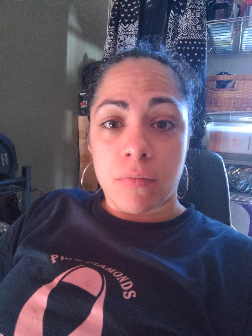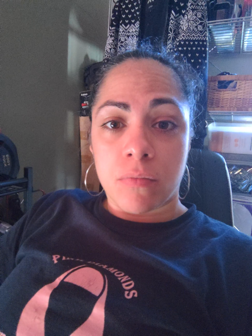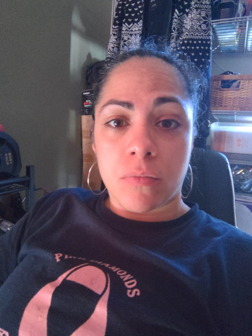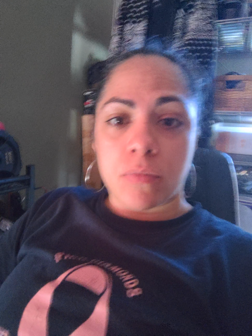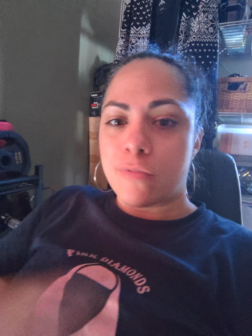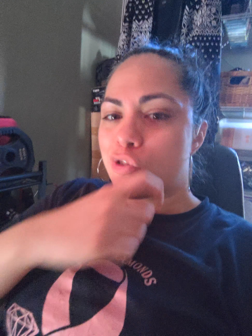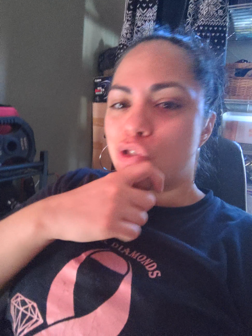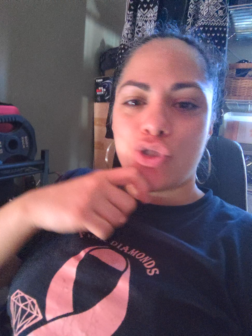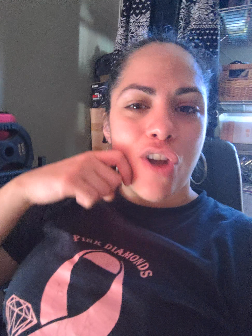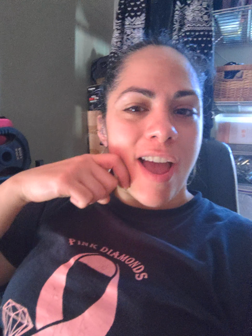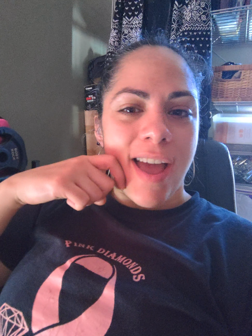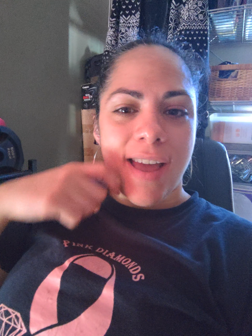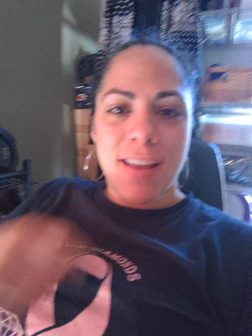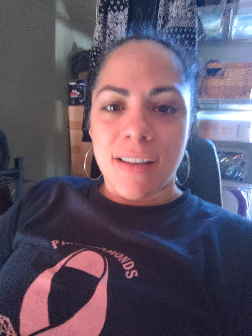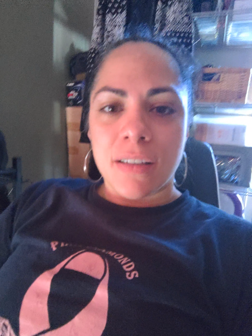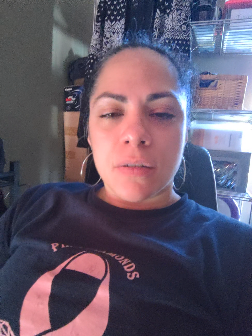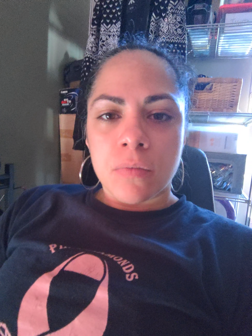dry